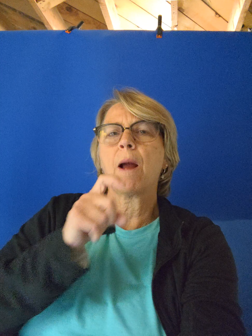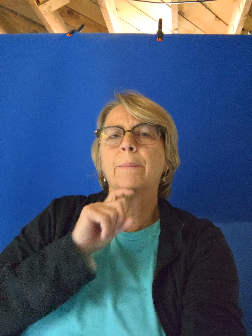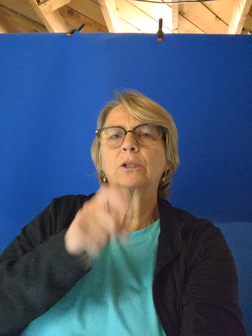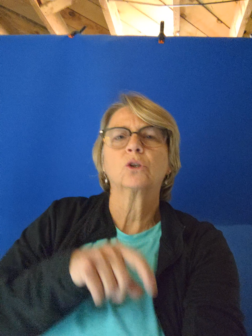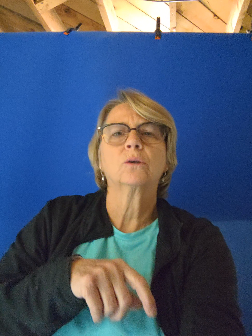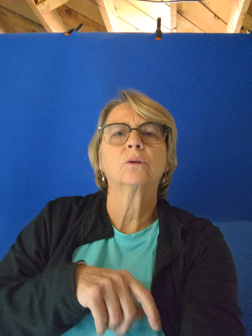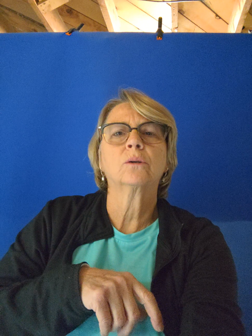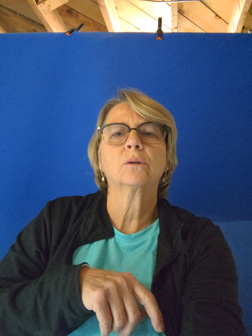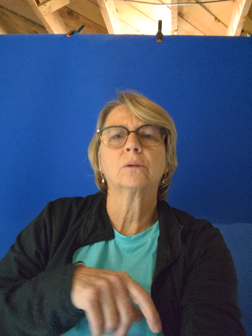garbage